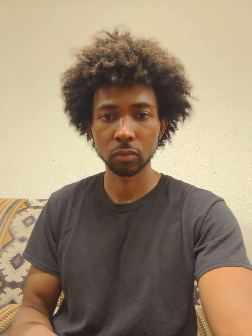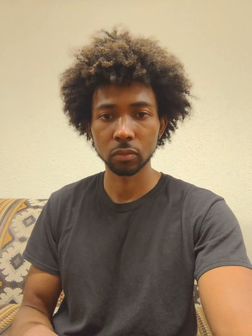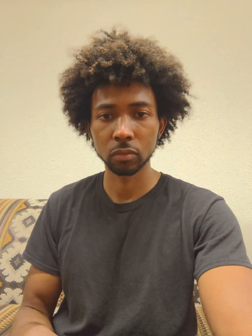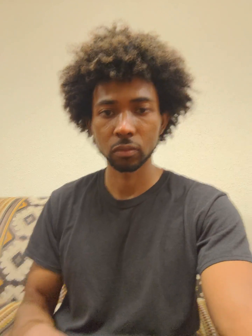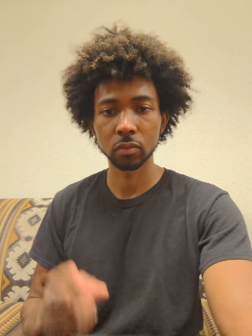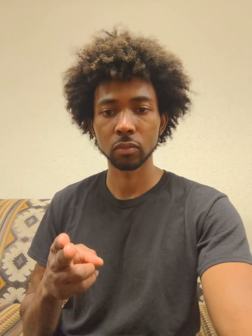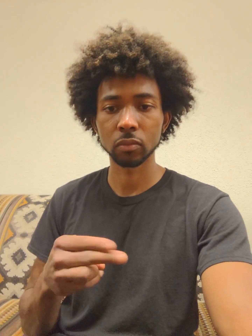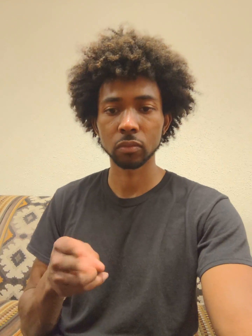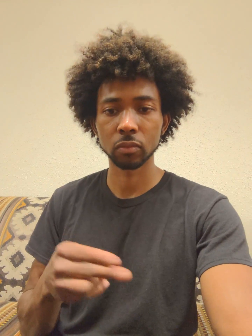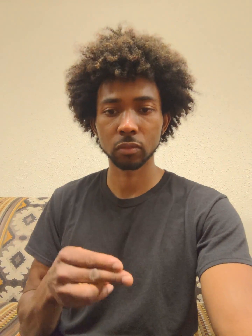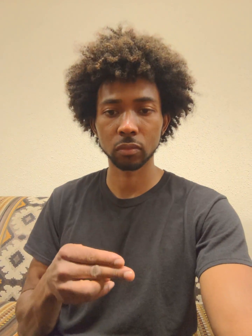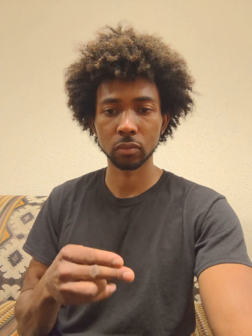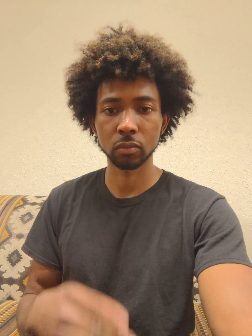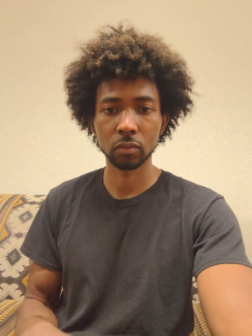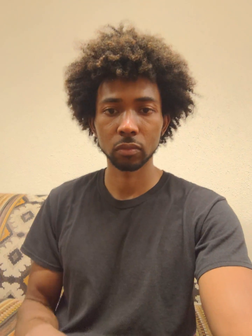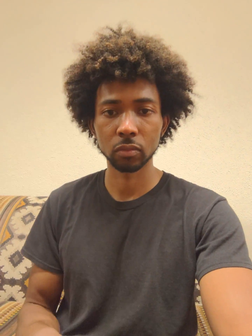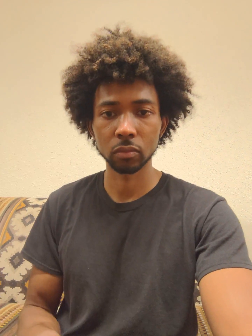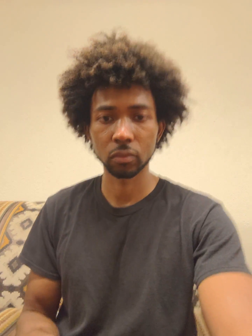belt